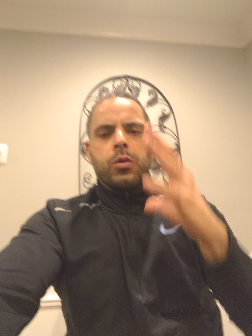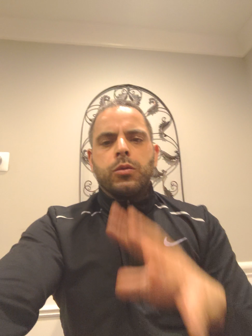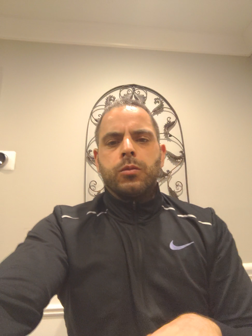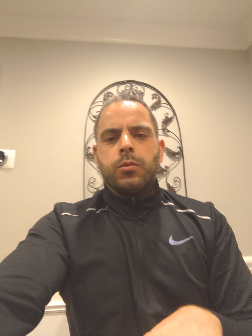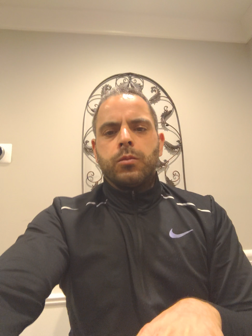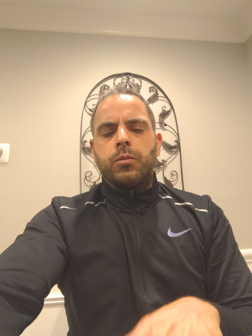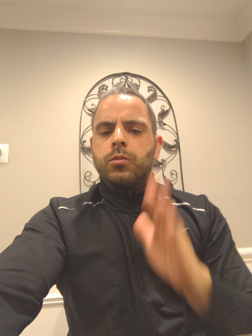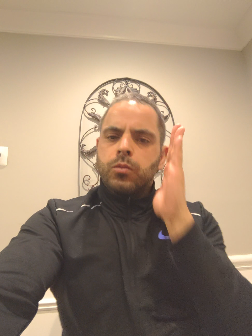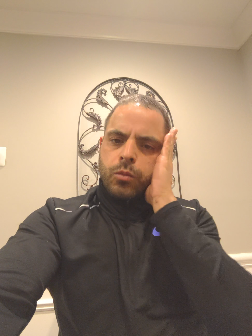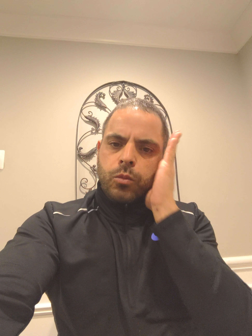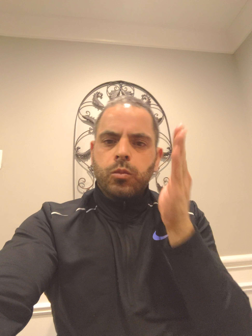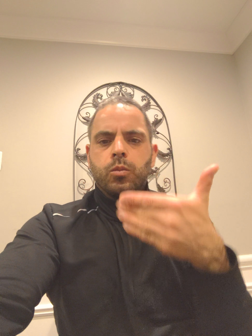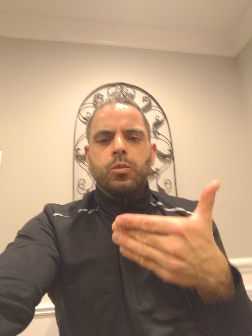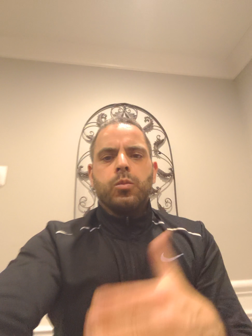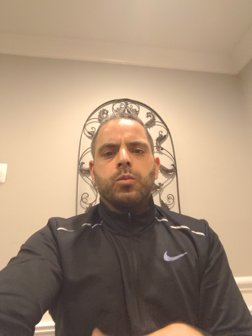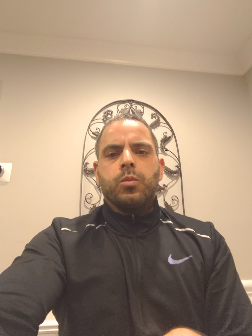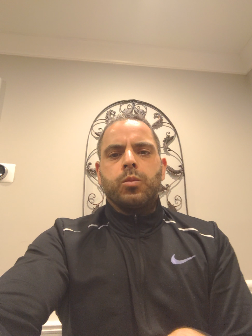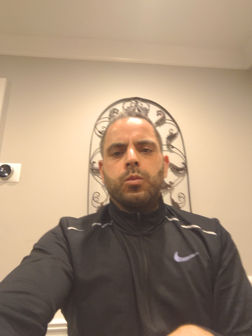bedroom